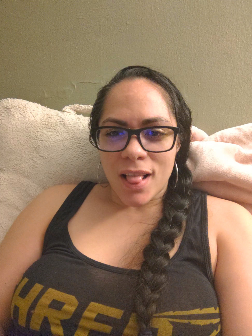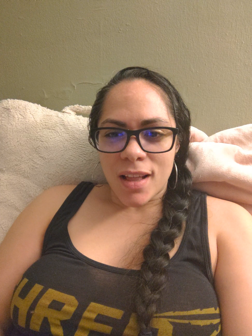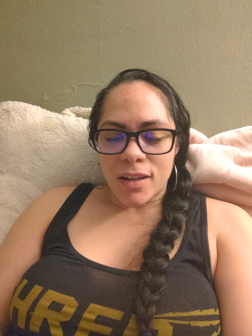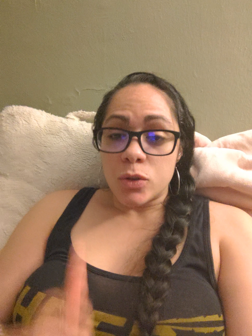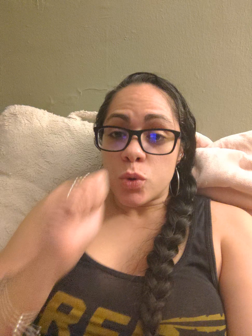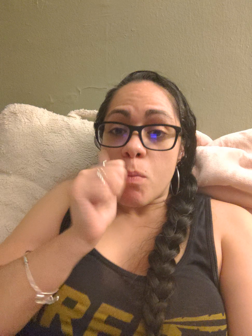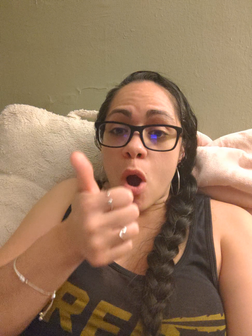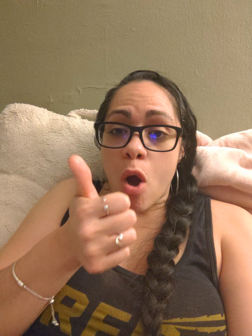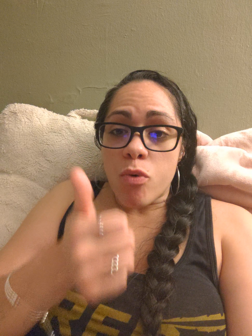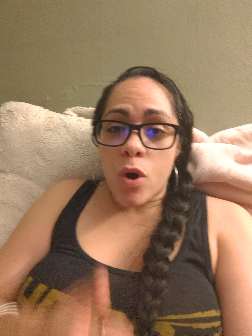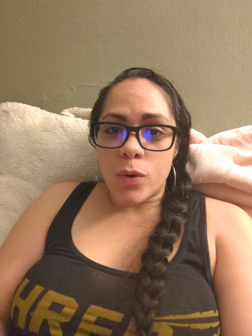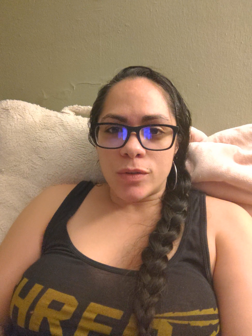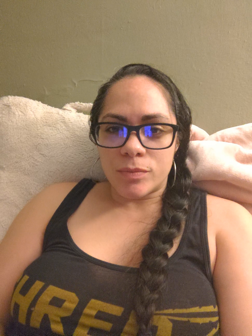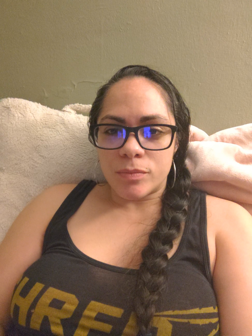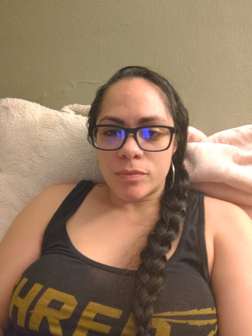tomorrow